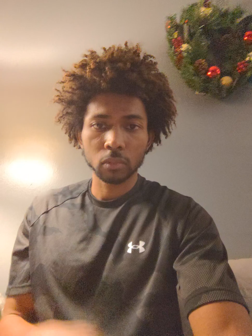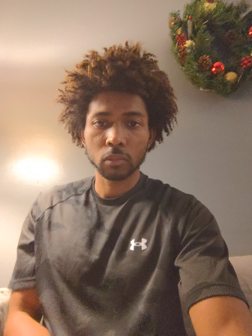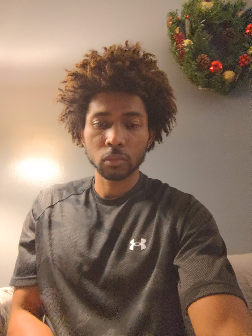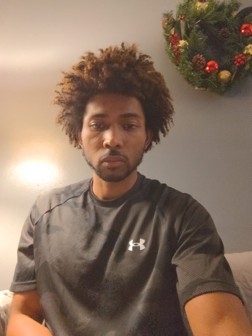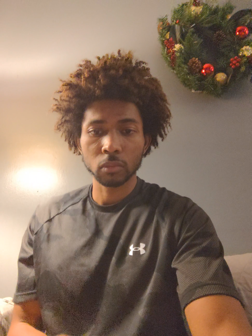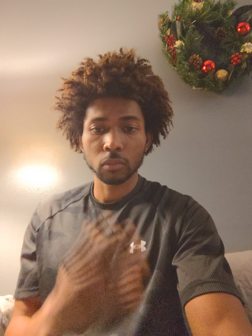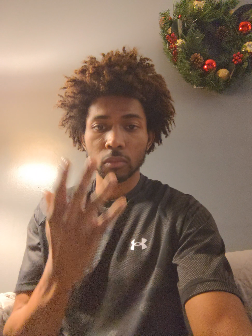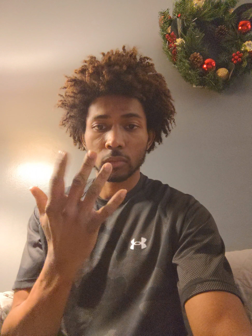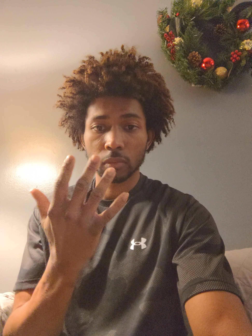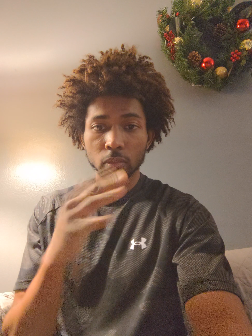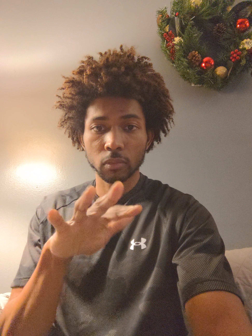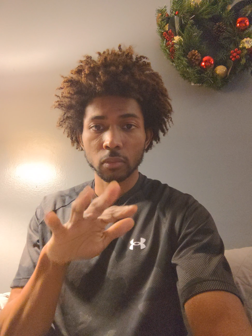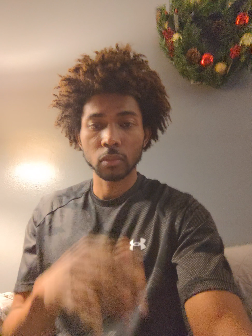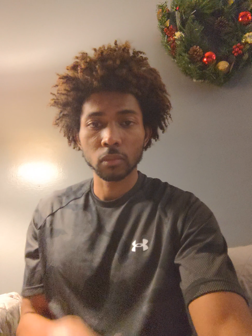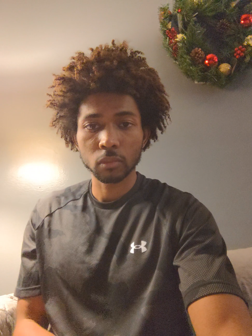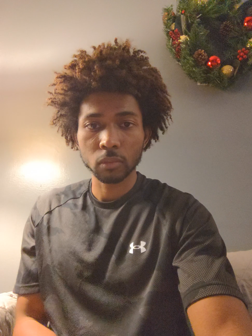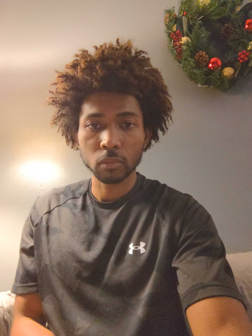finger